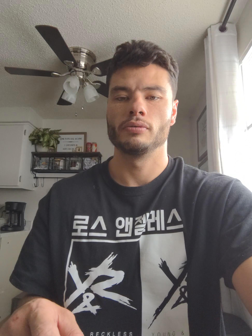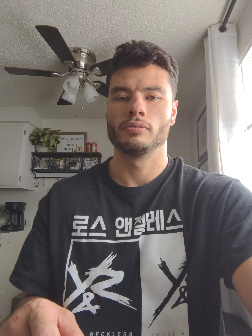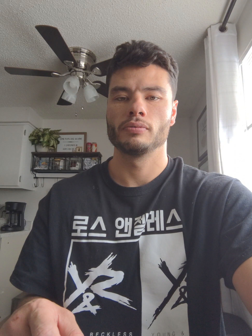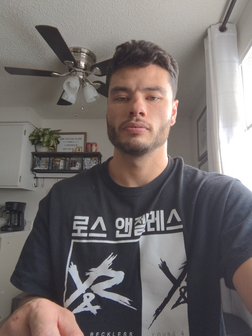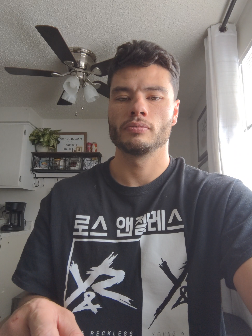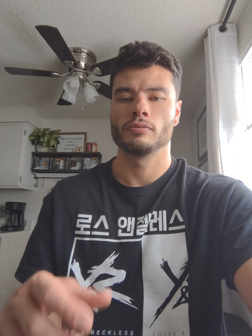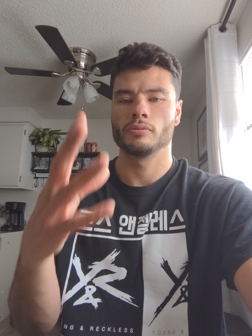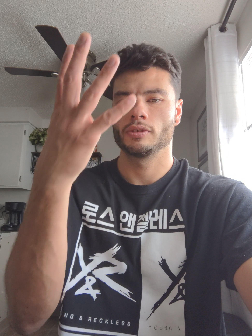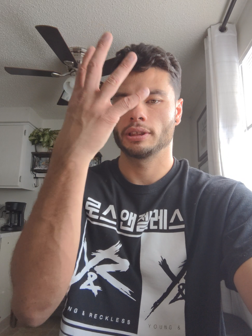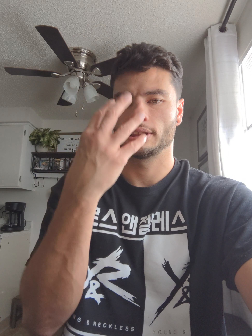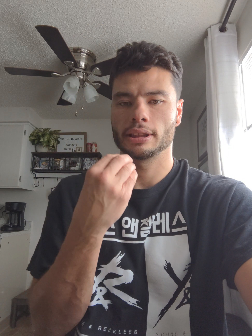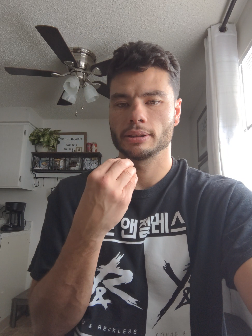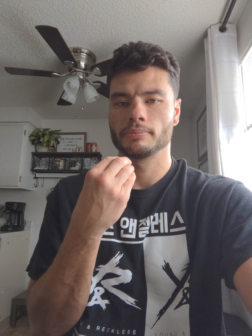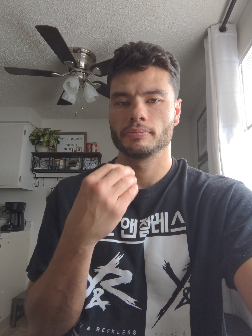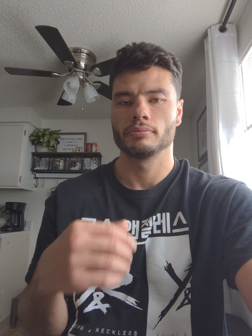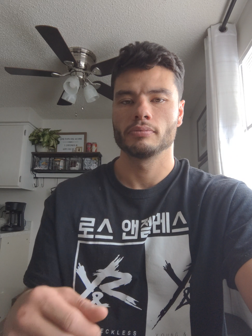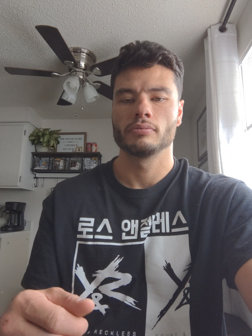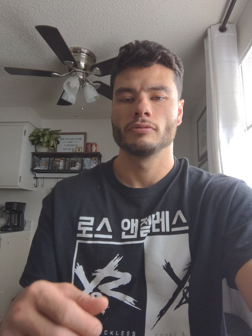sleep